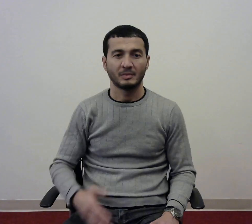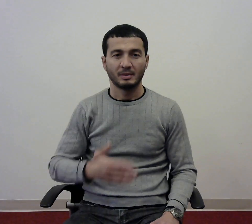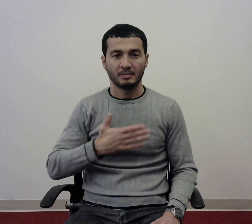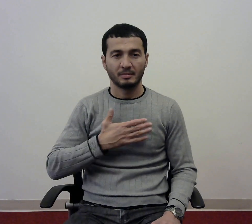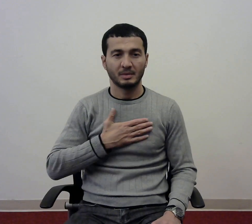mən